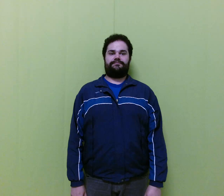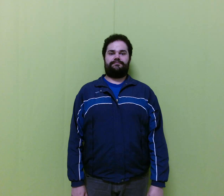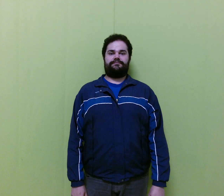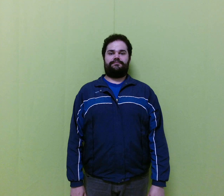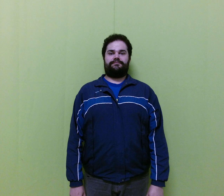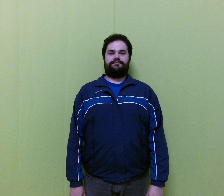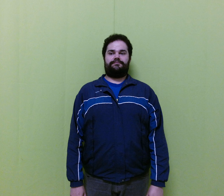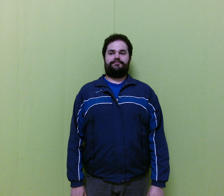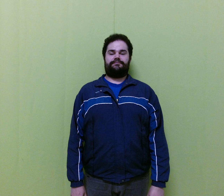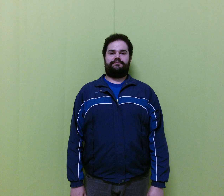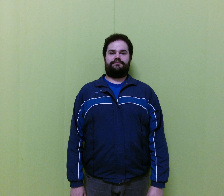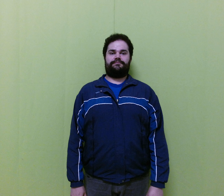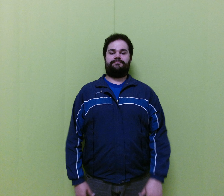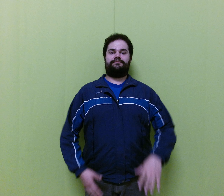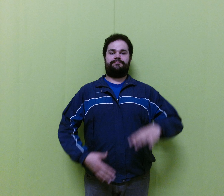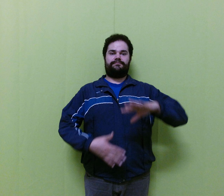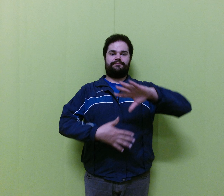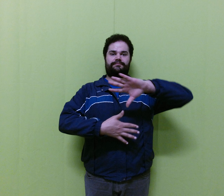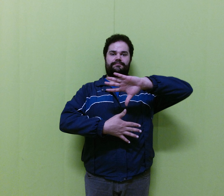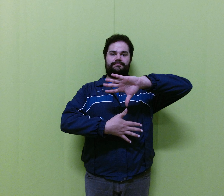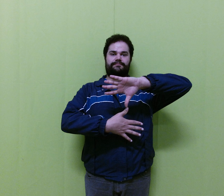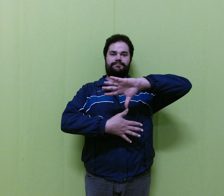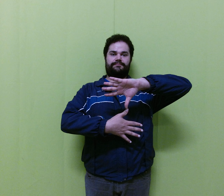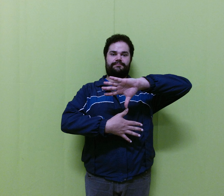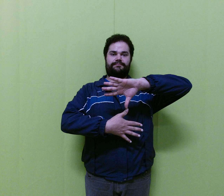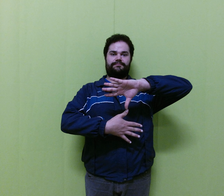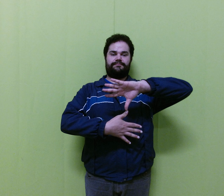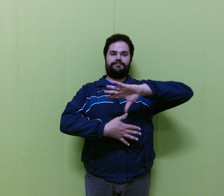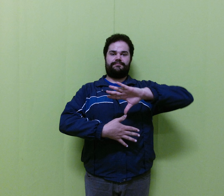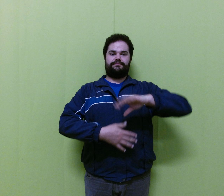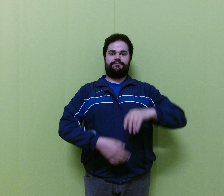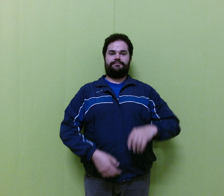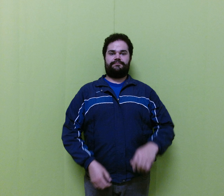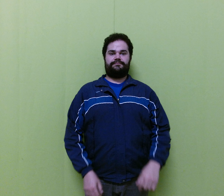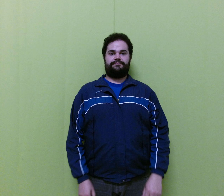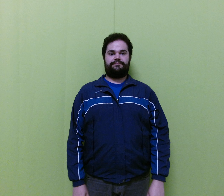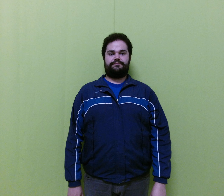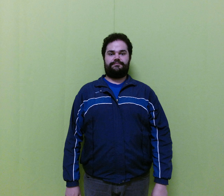América